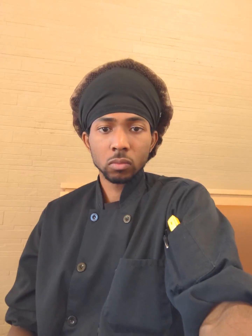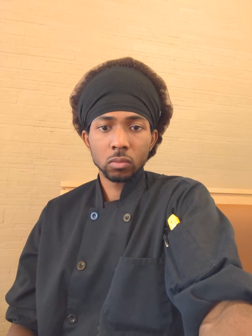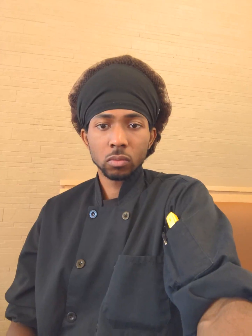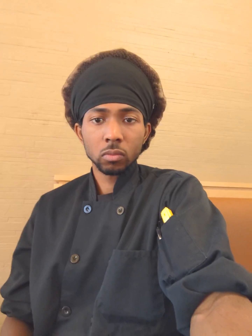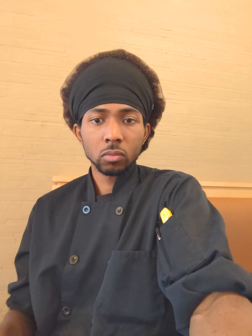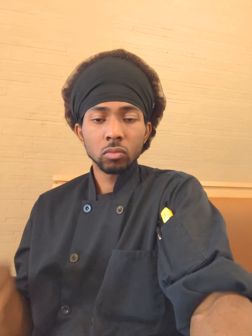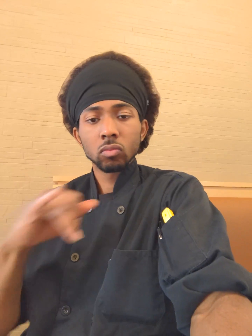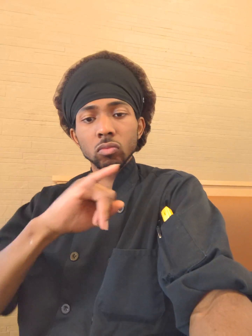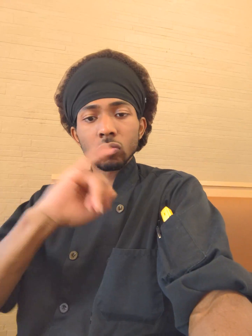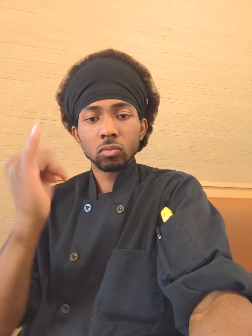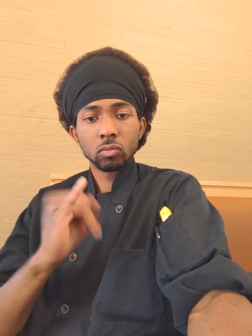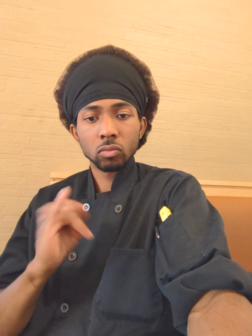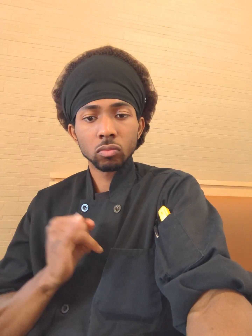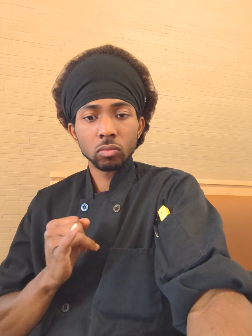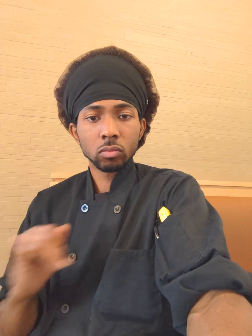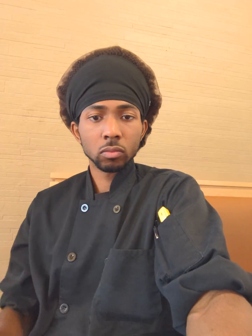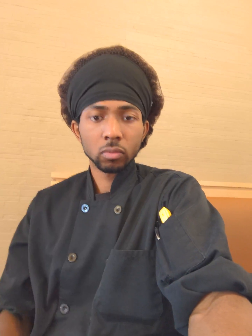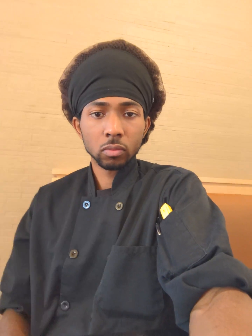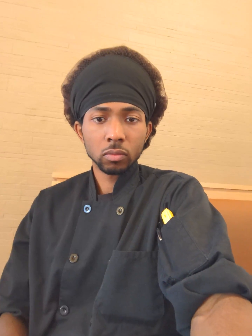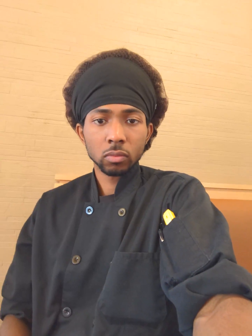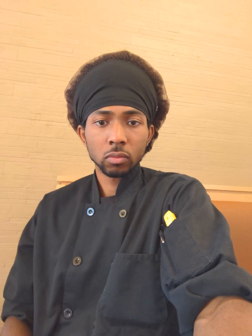draw